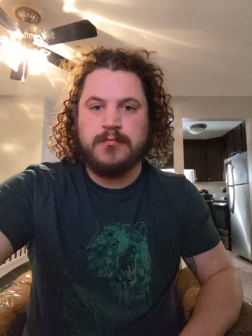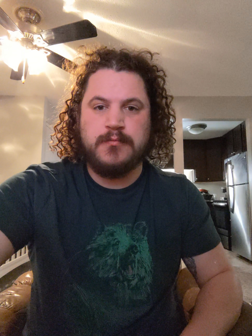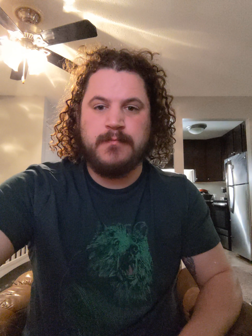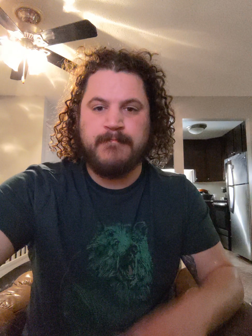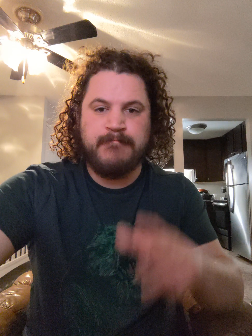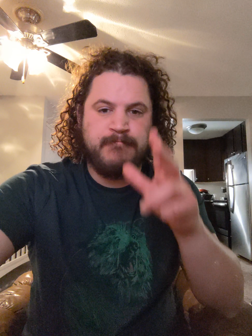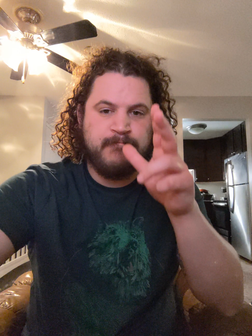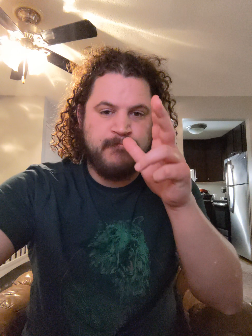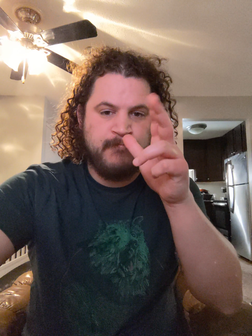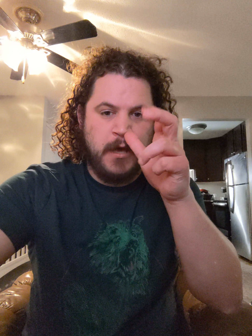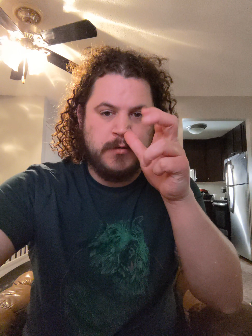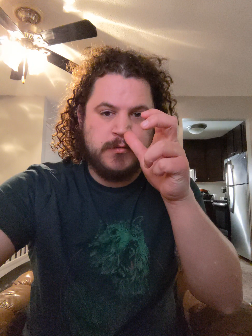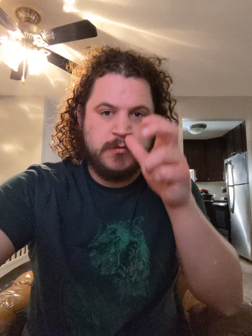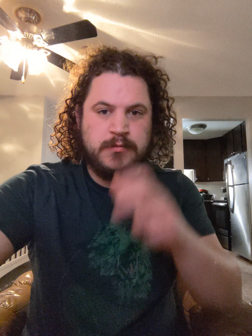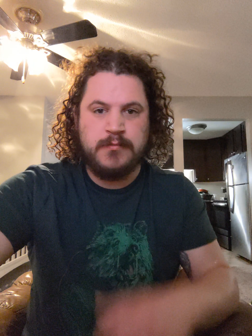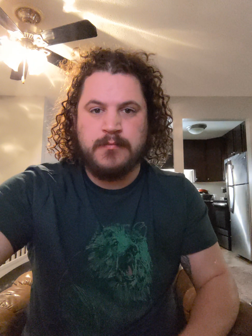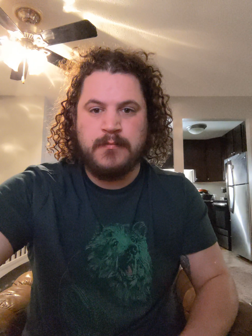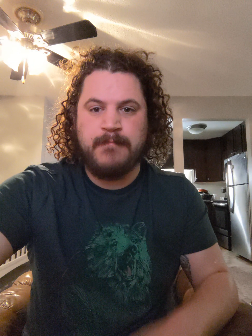bug